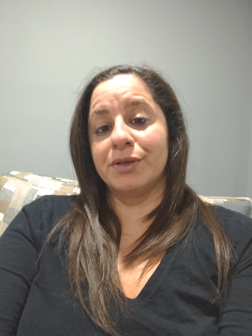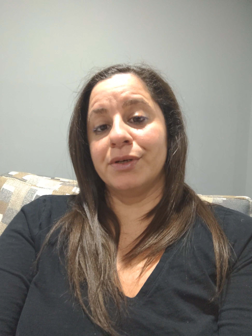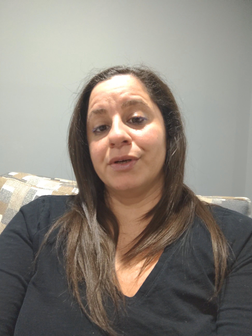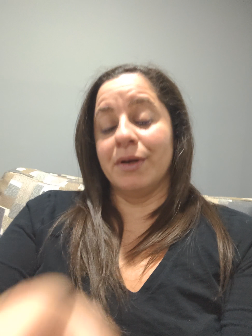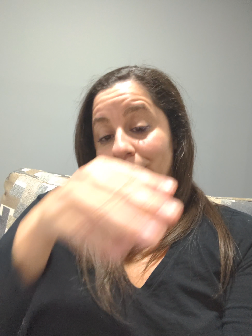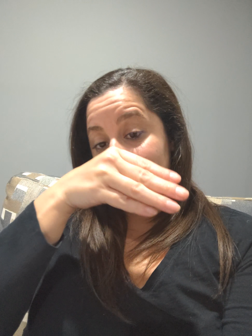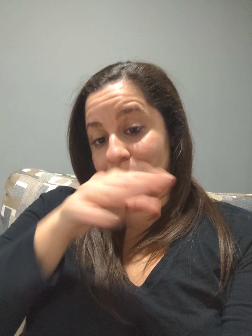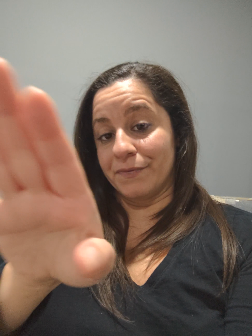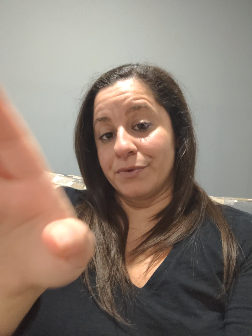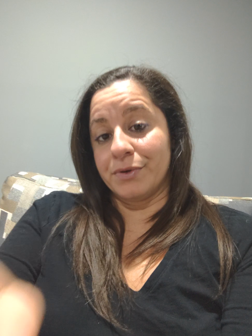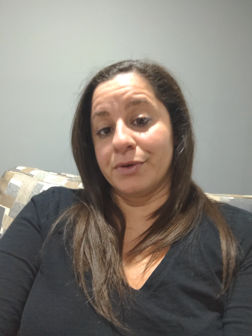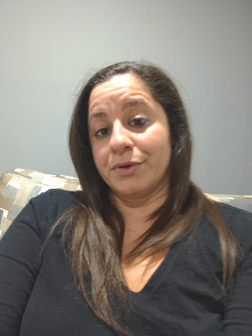elephant